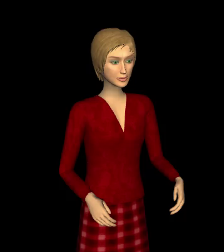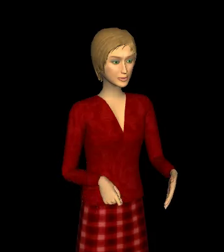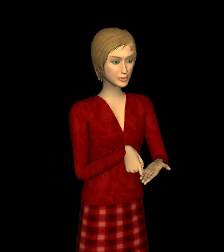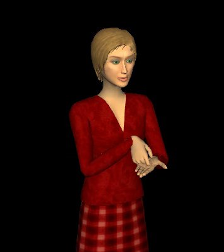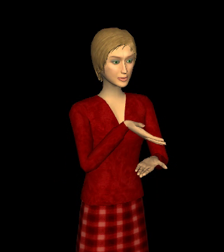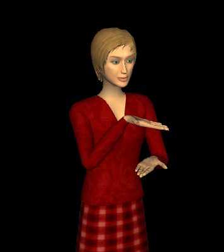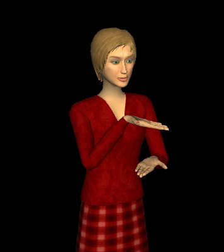باهض